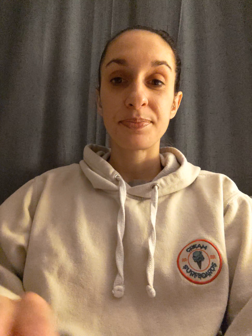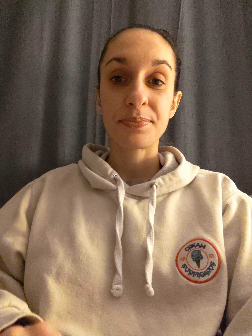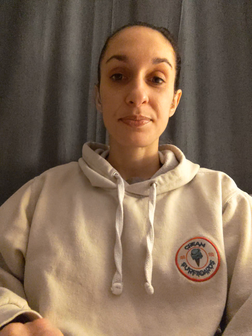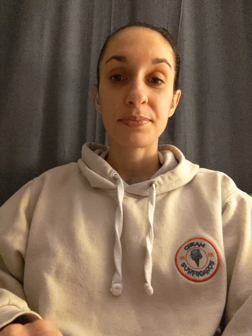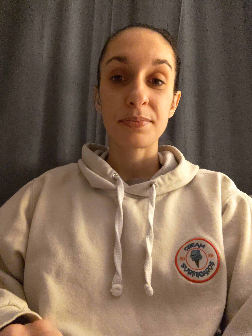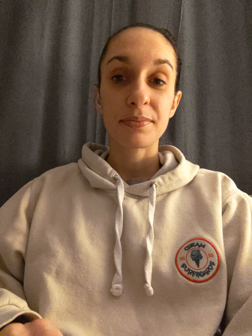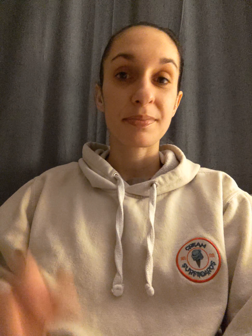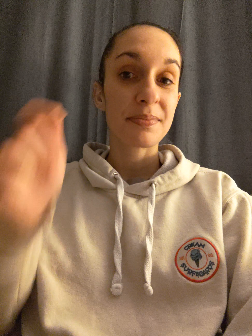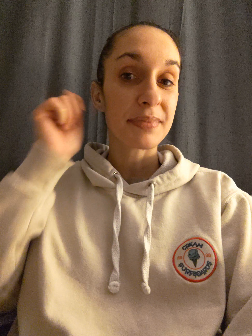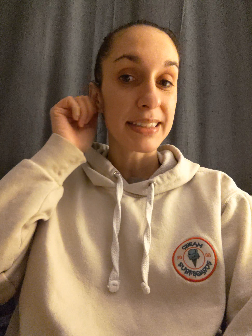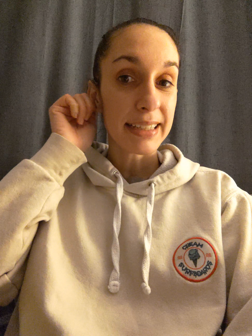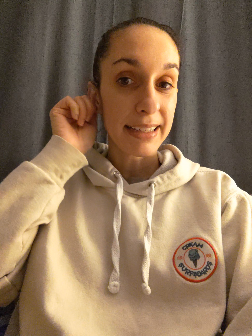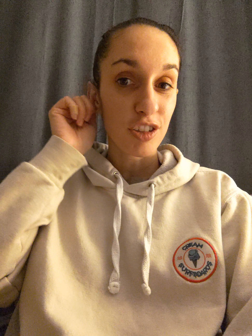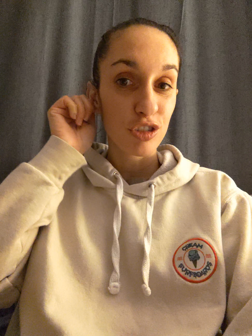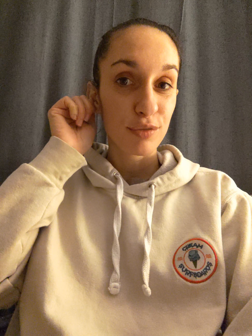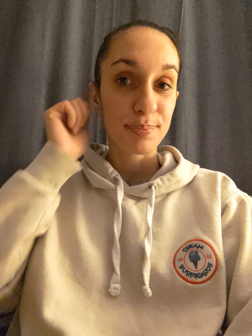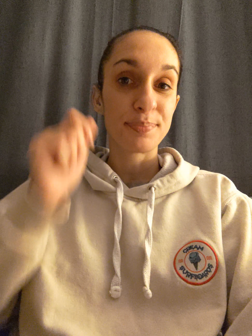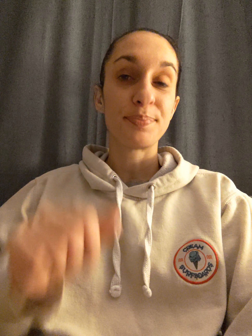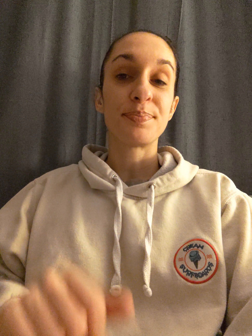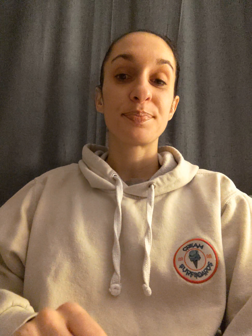ear